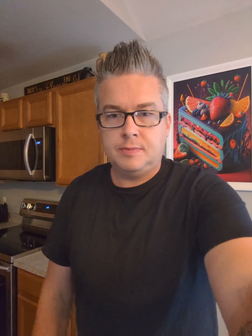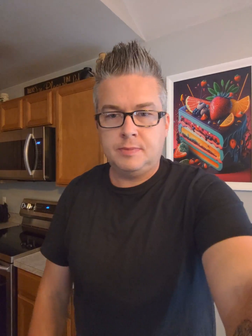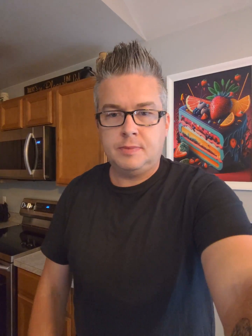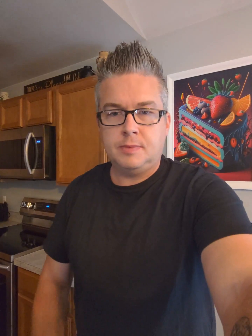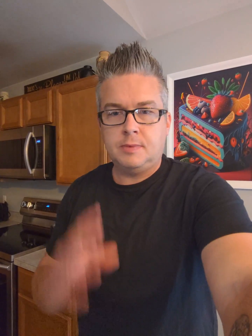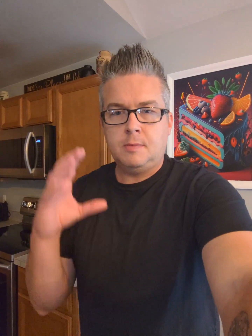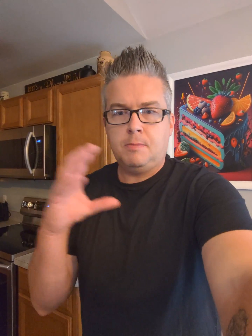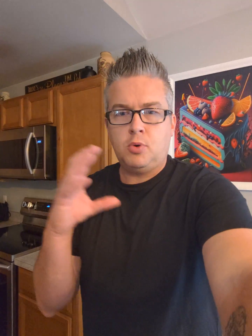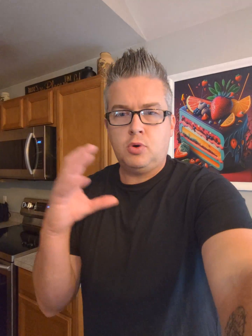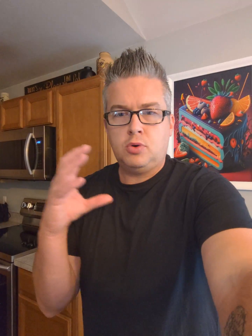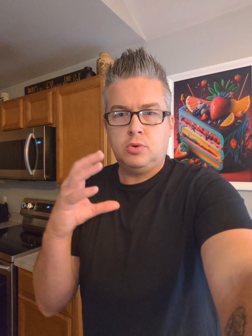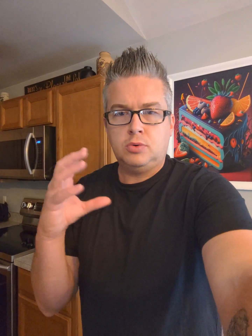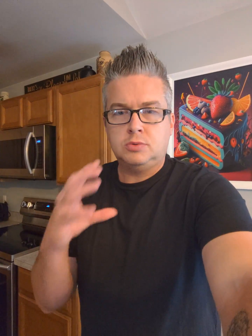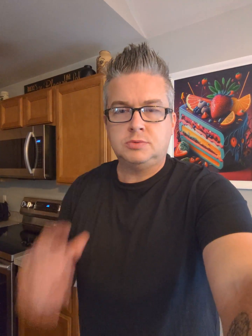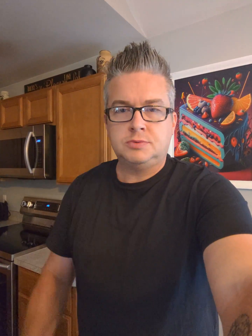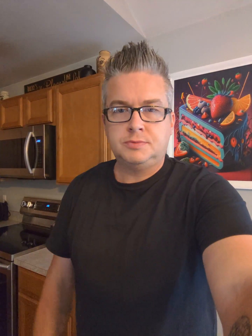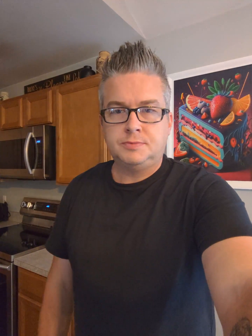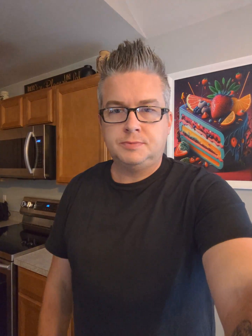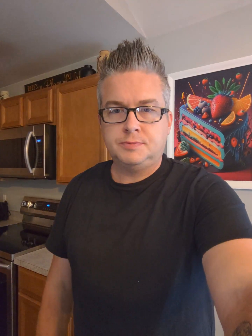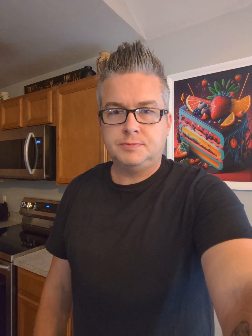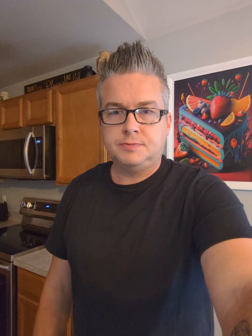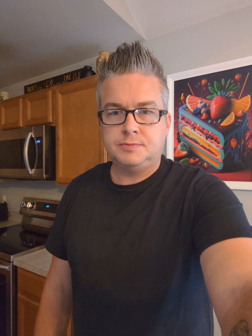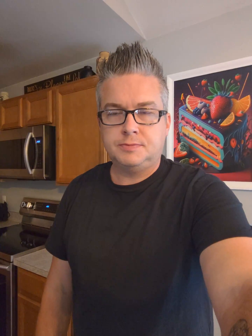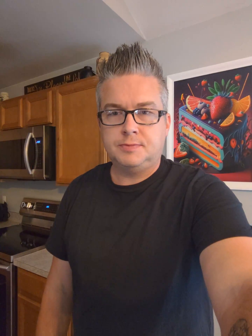ball